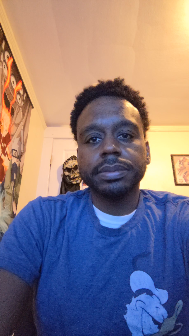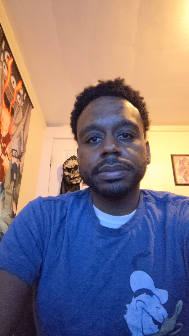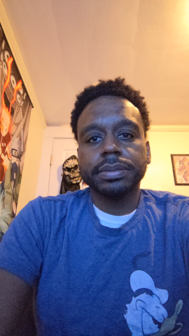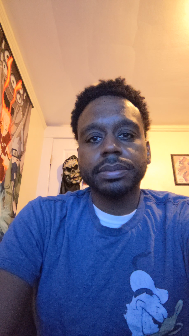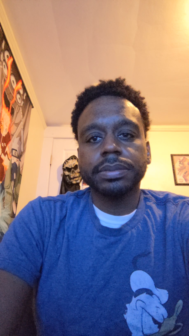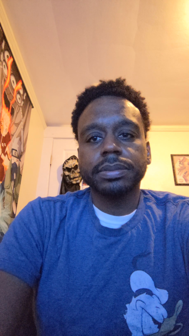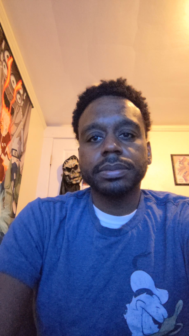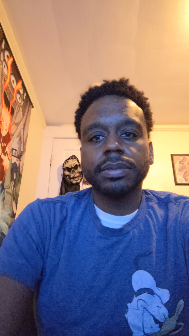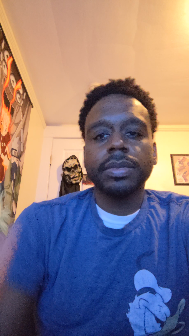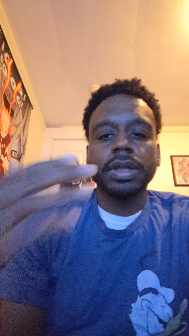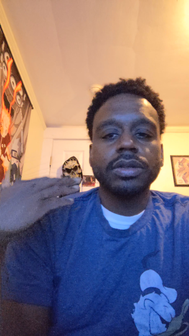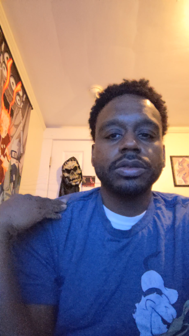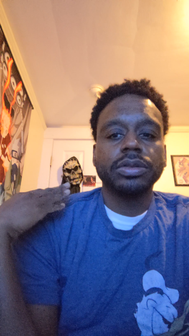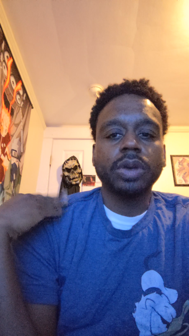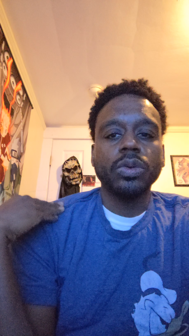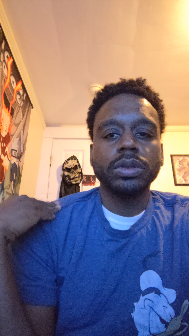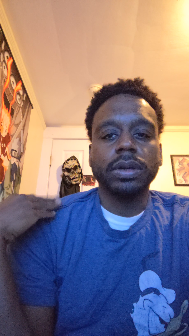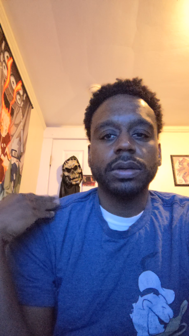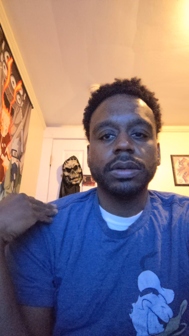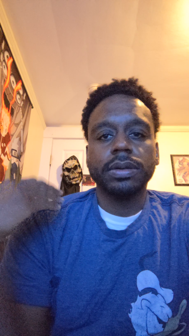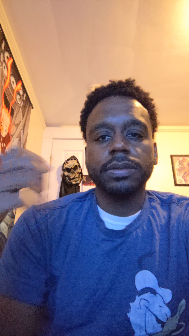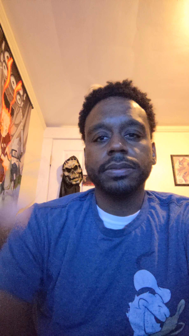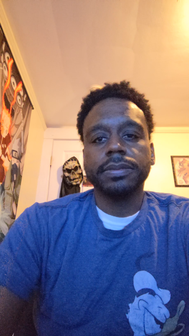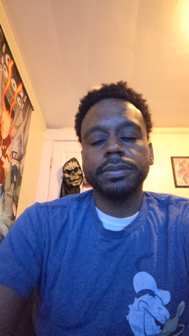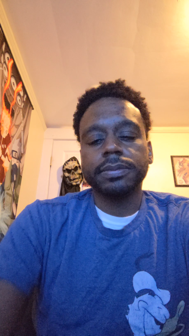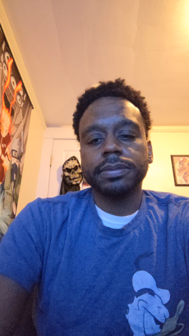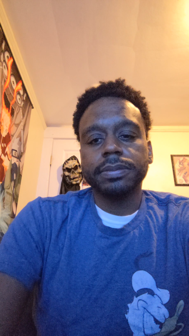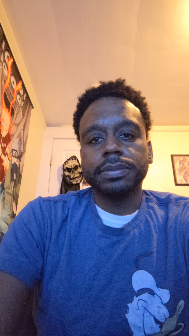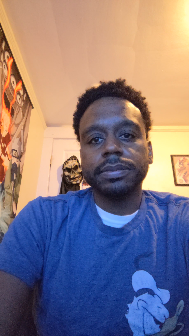shoulder